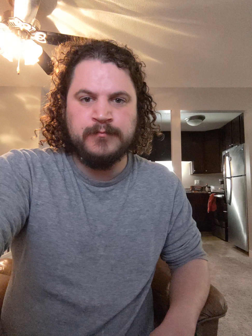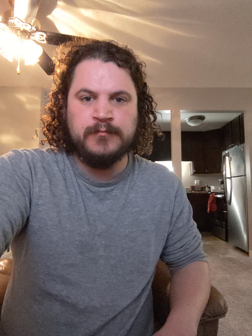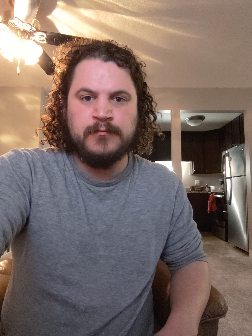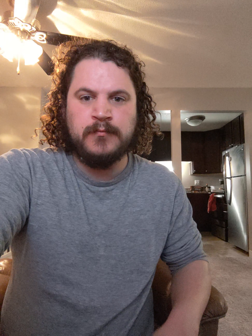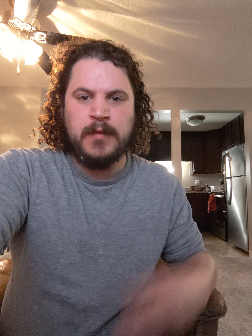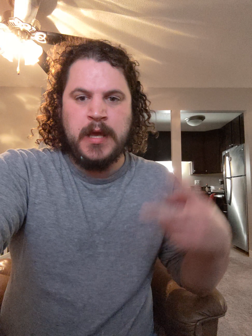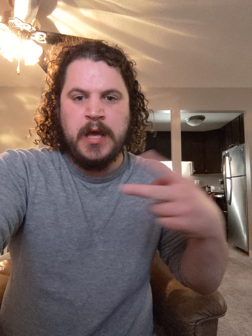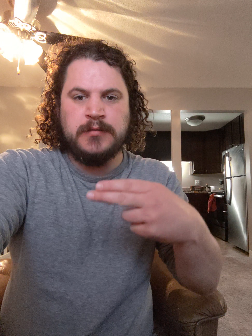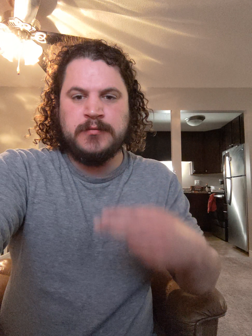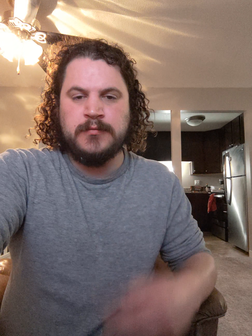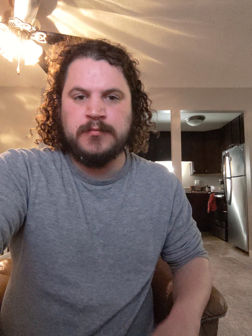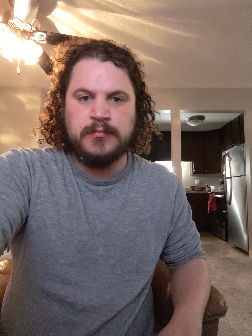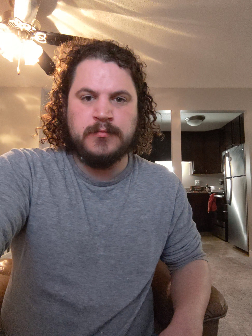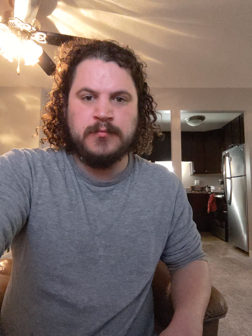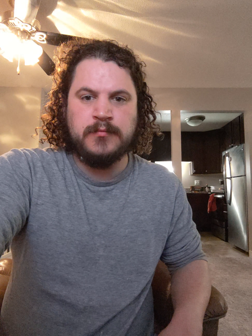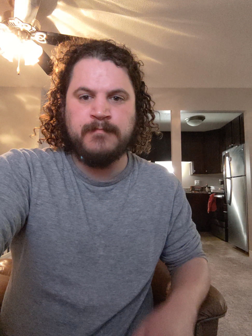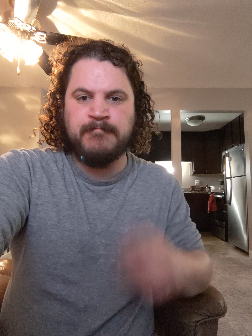cut